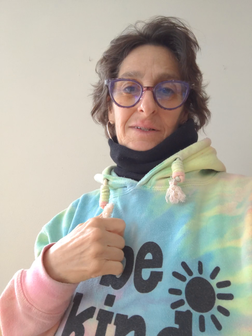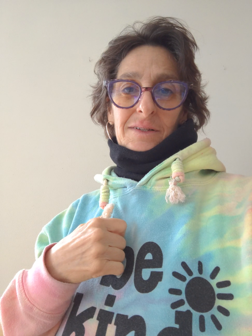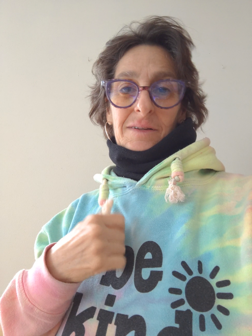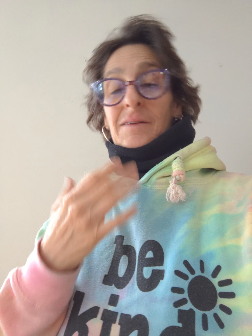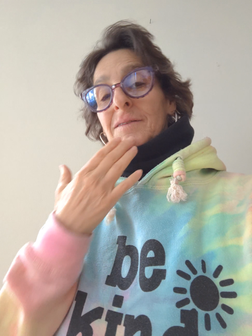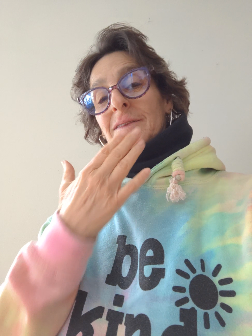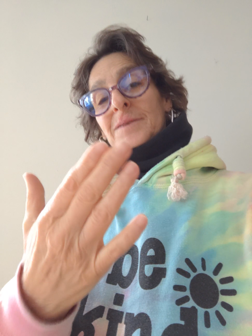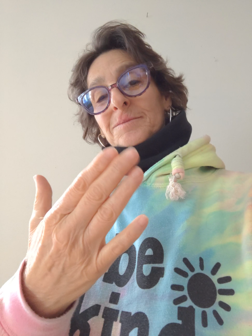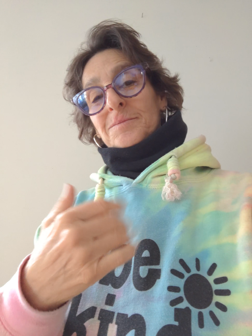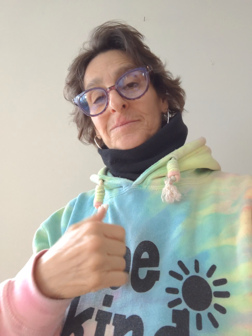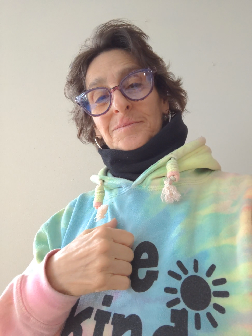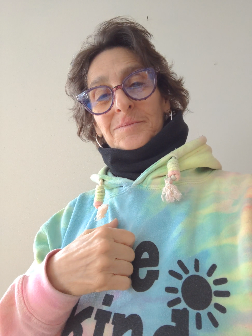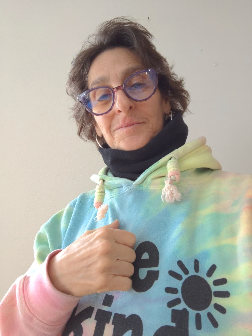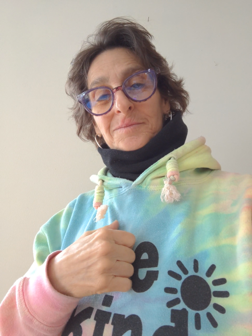thank you